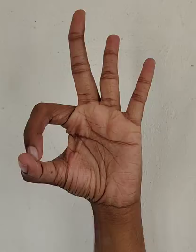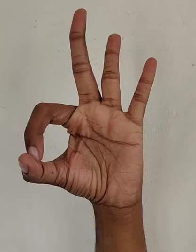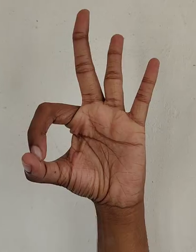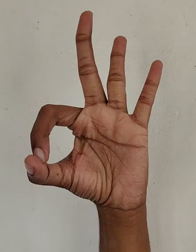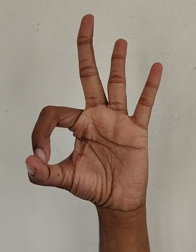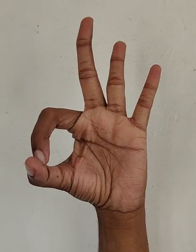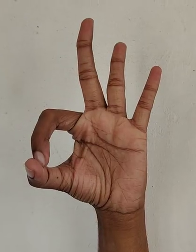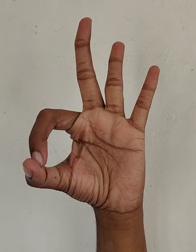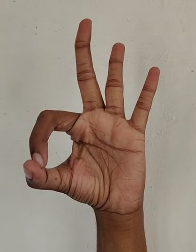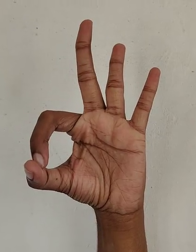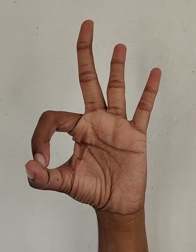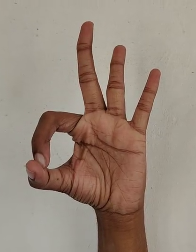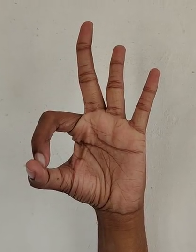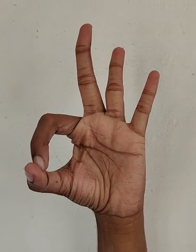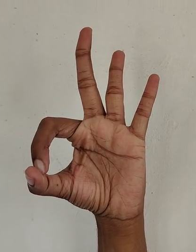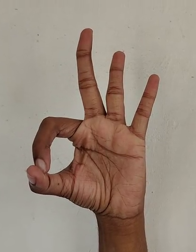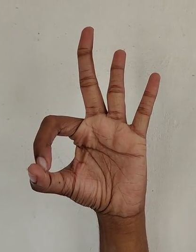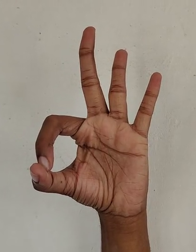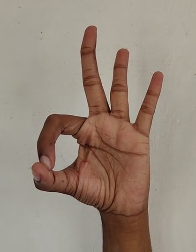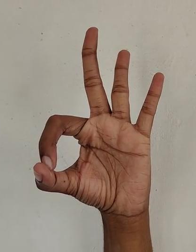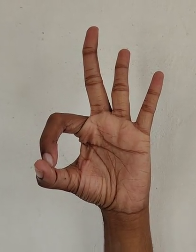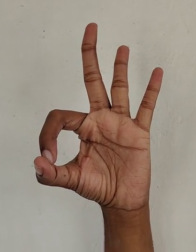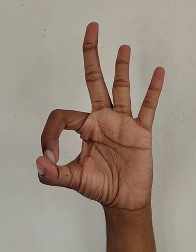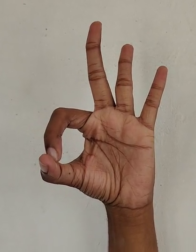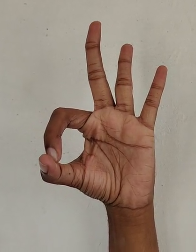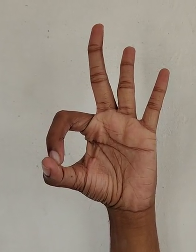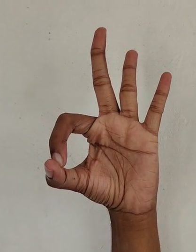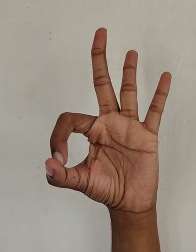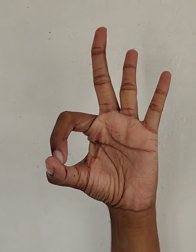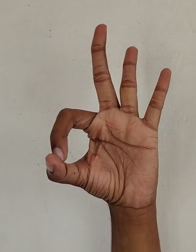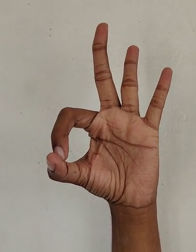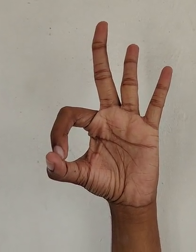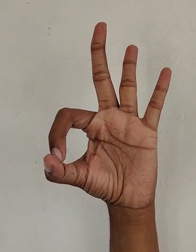ഒ